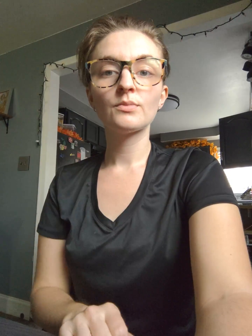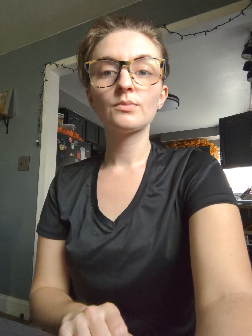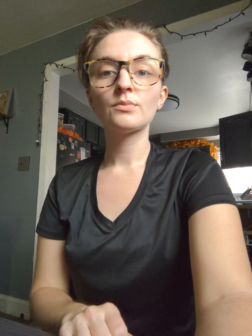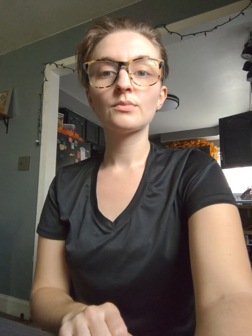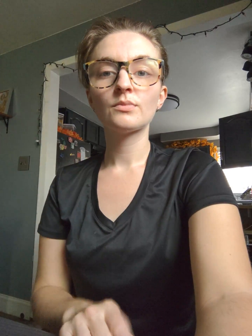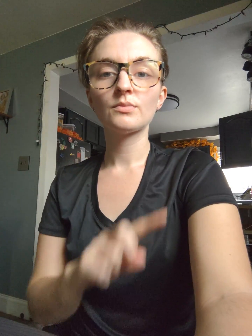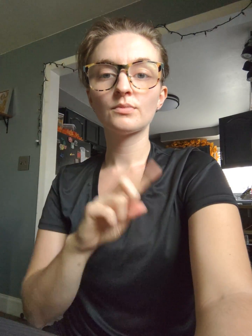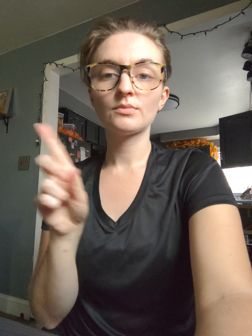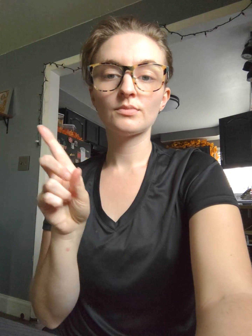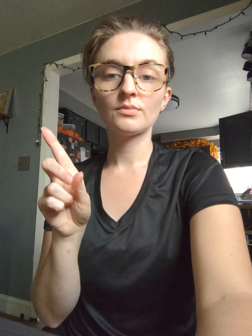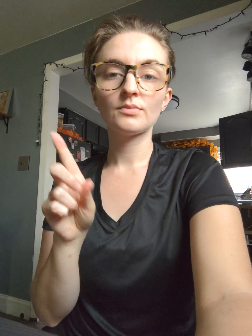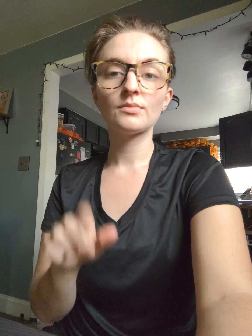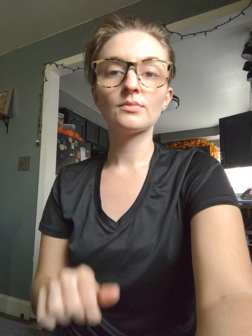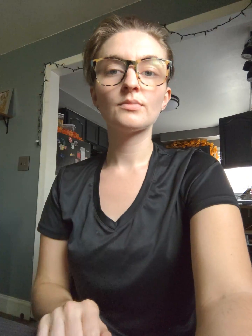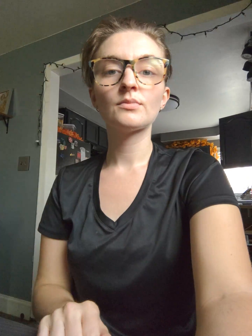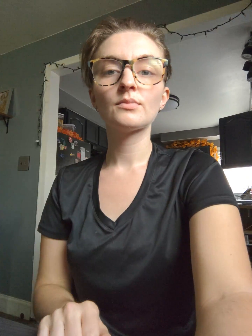but